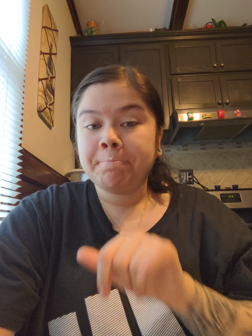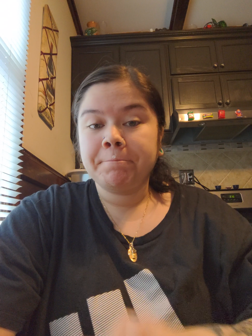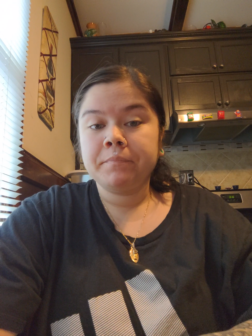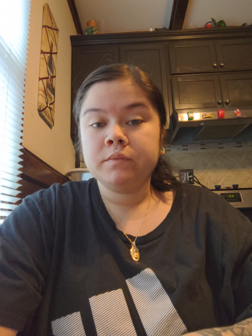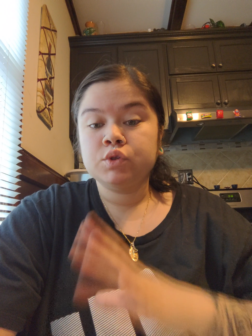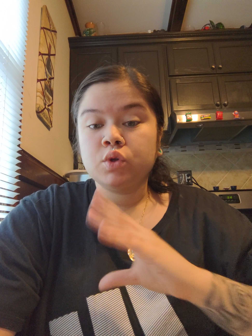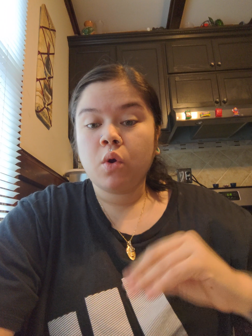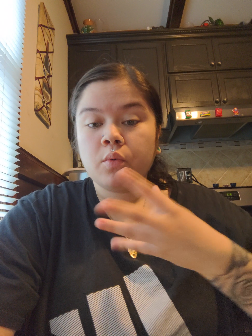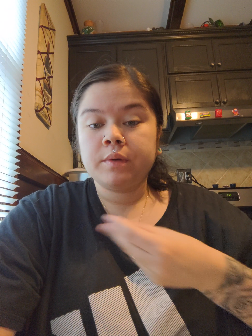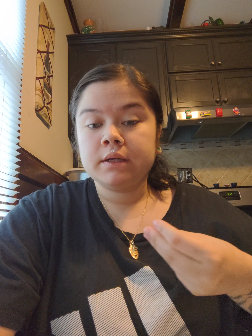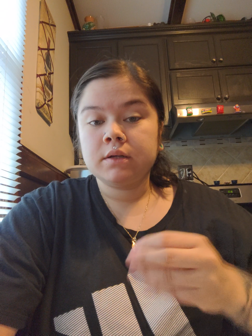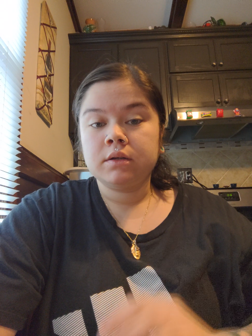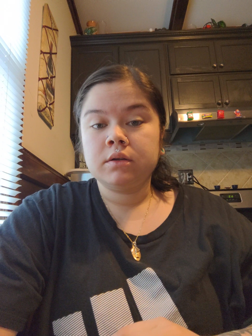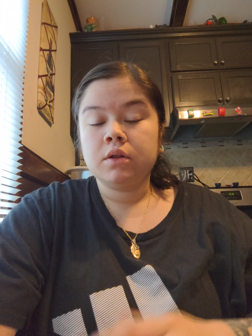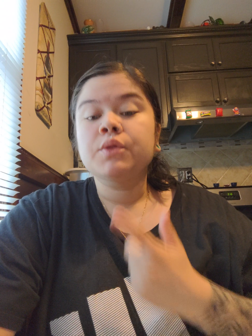story